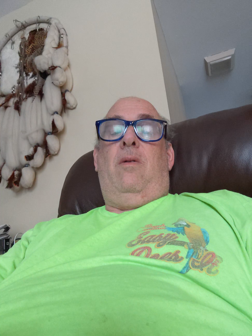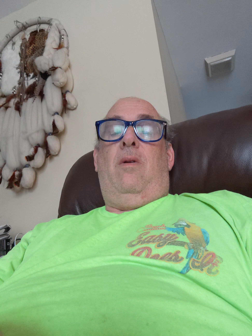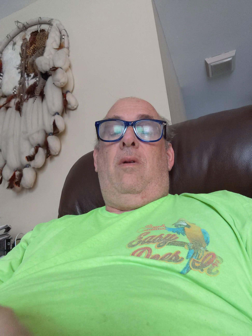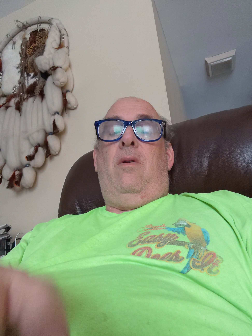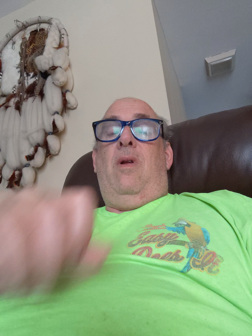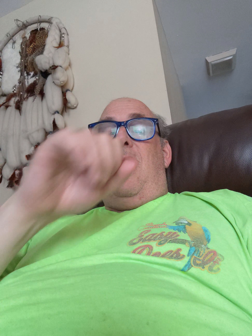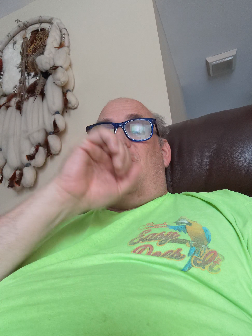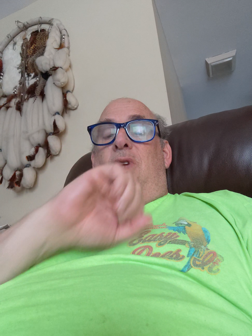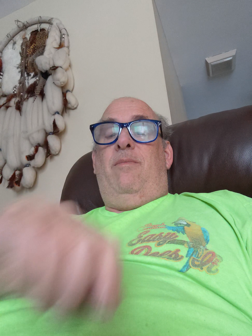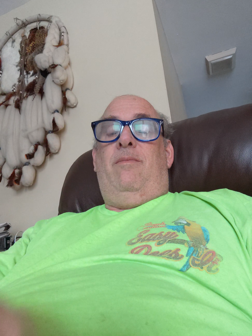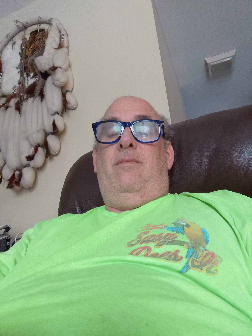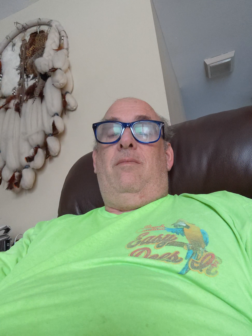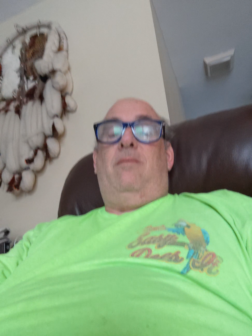ice cream